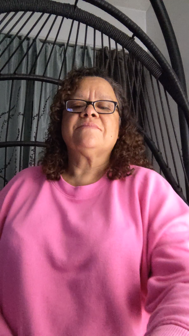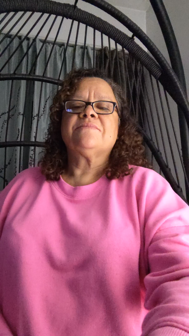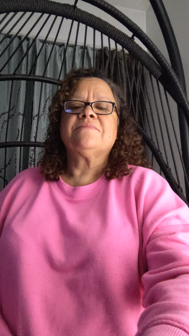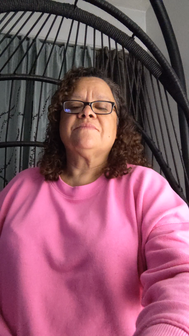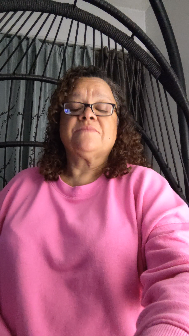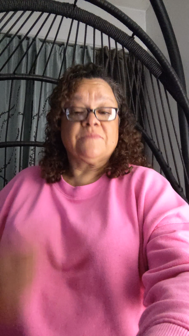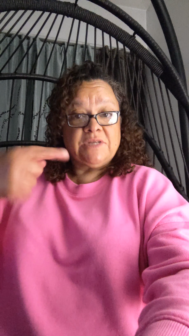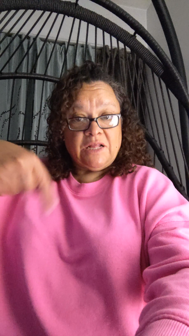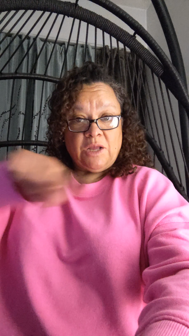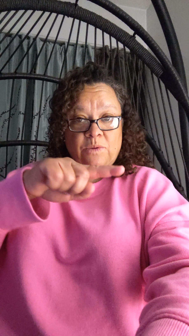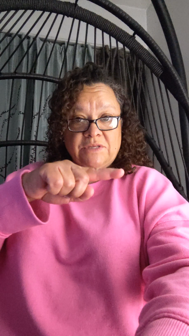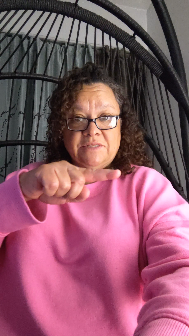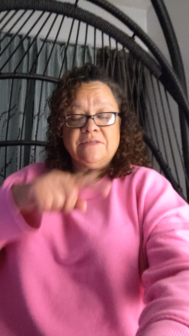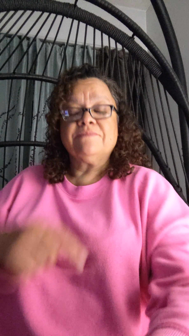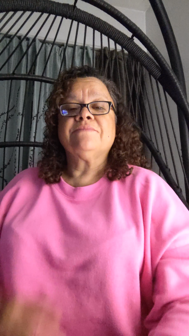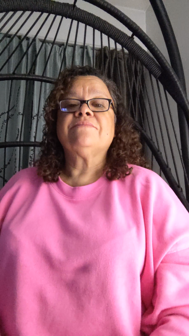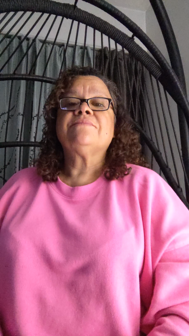around